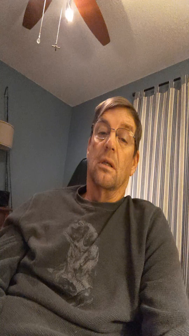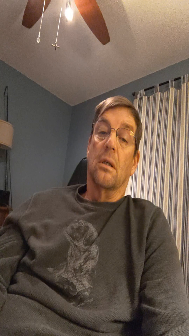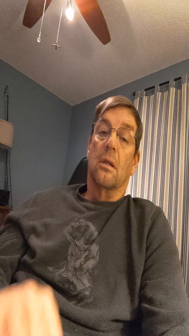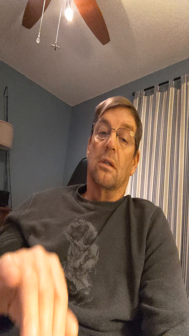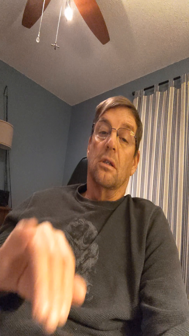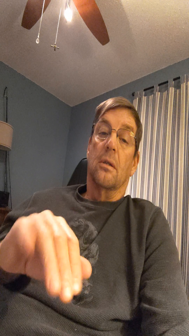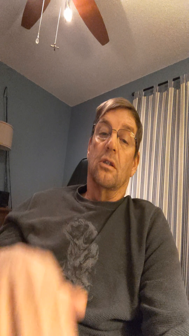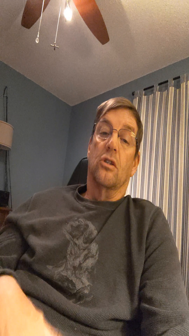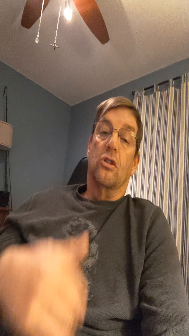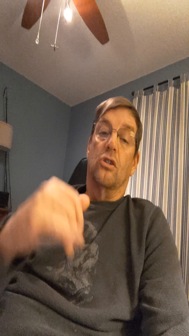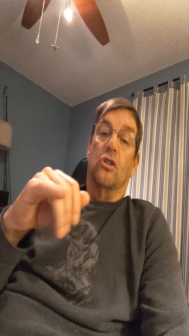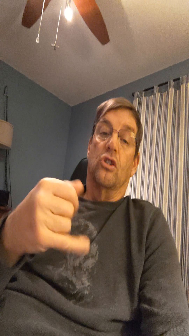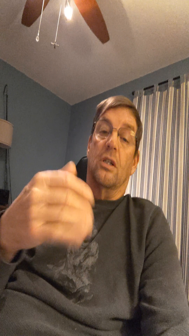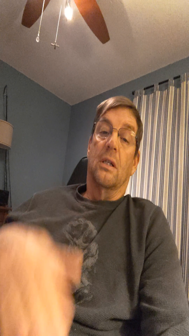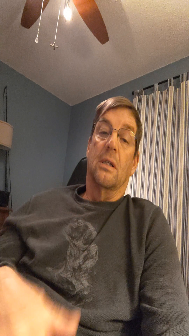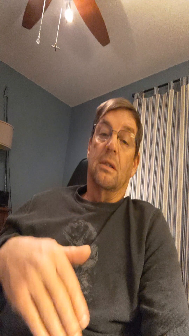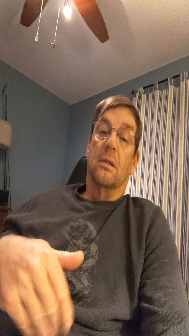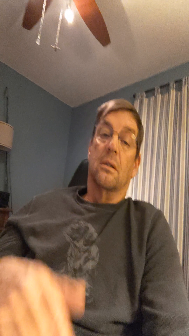jeans